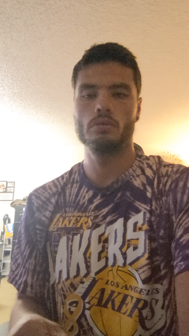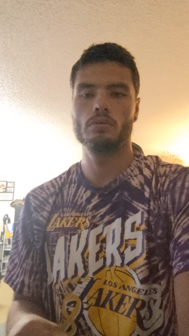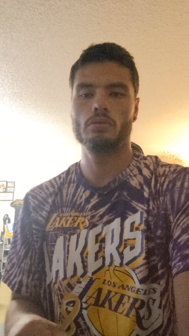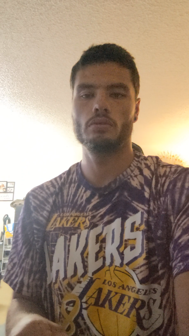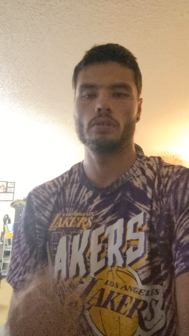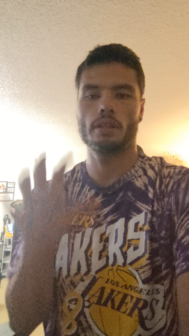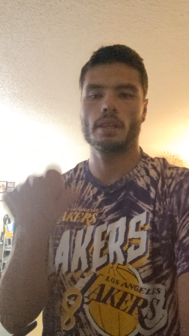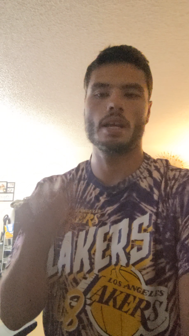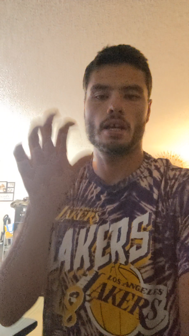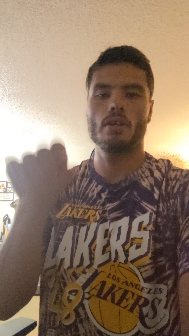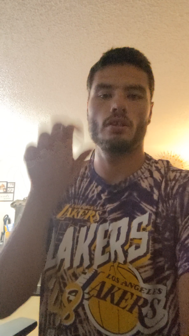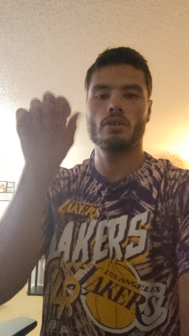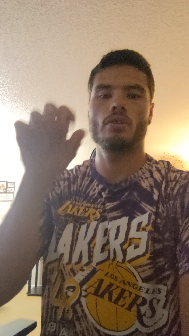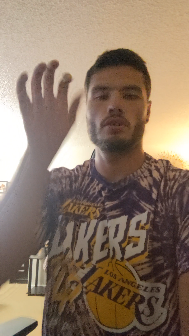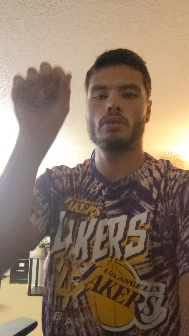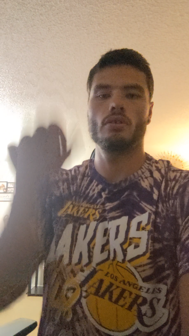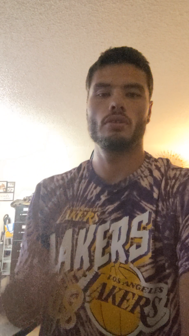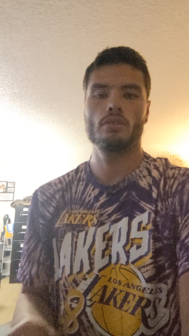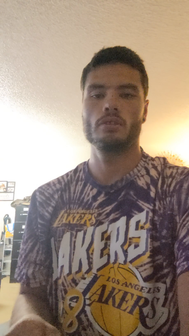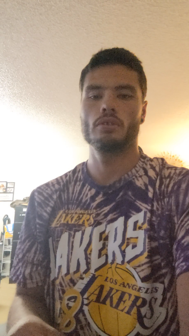ladder